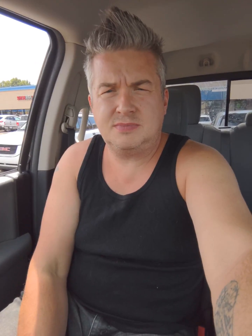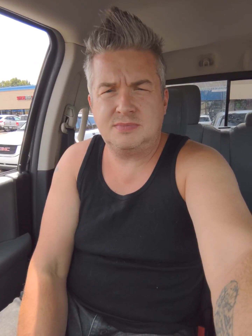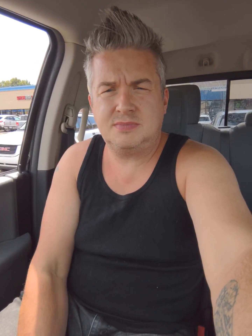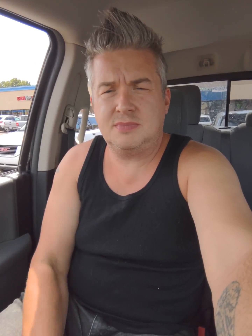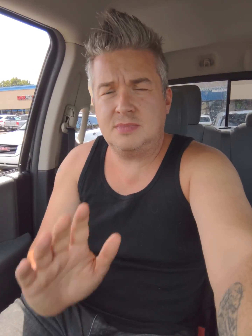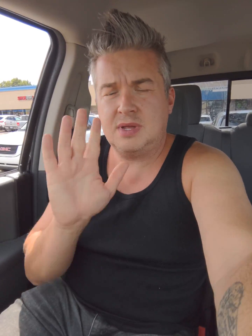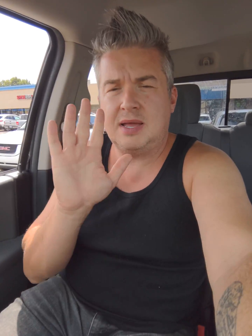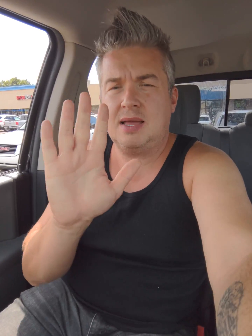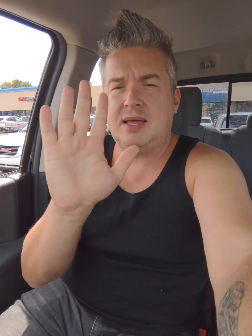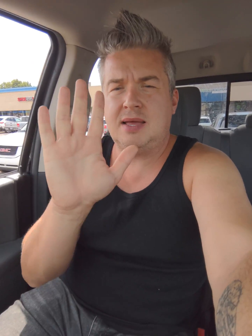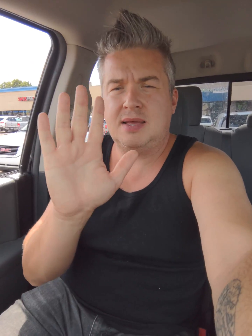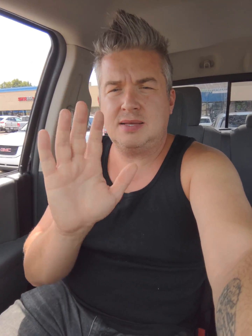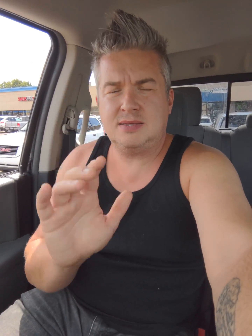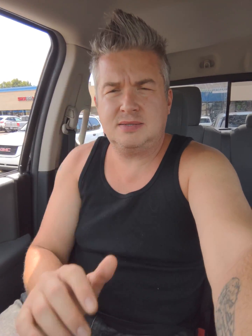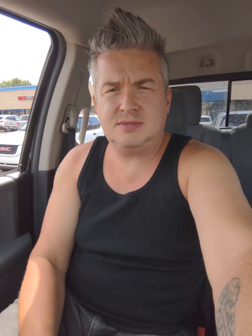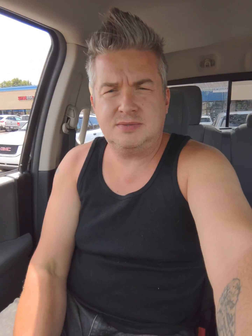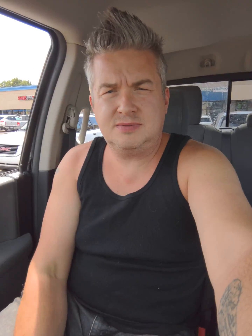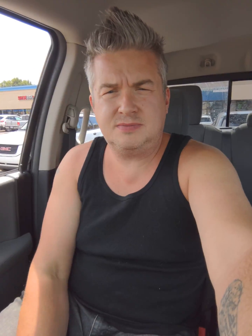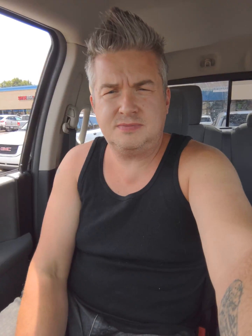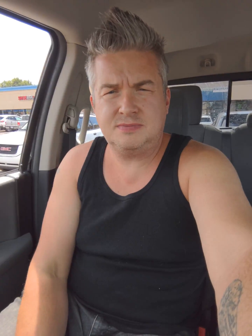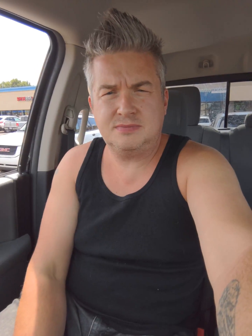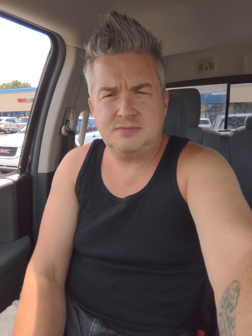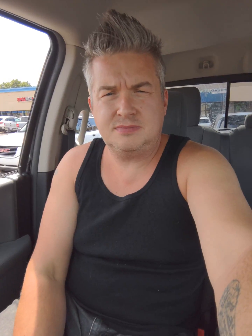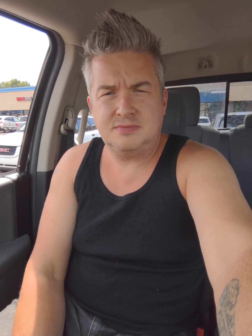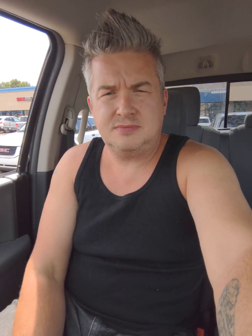give me five